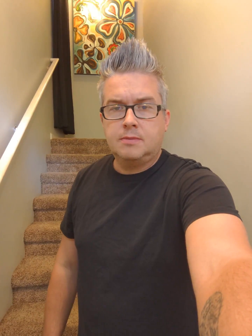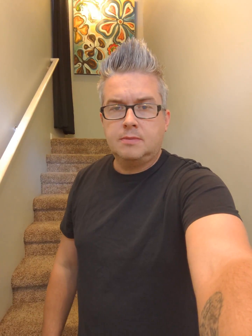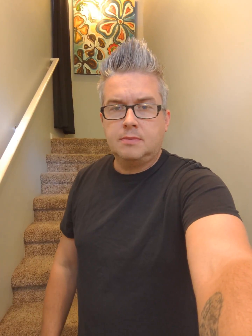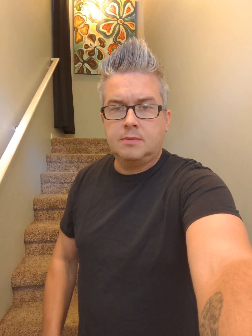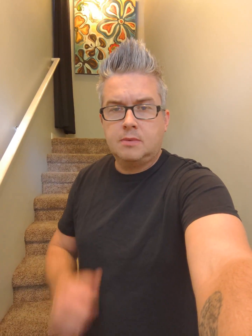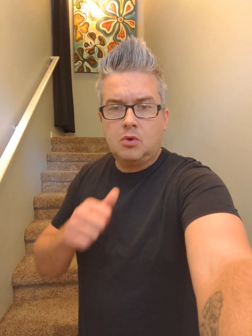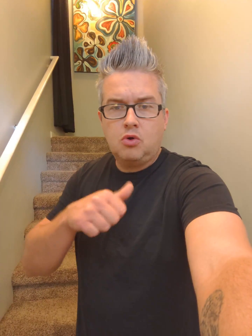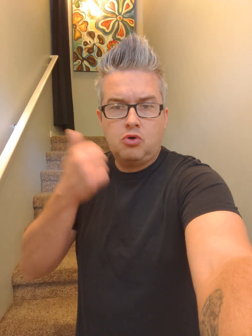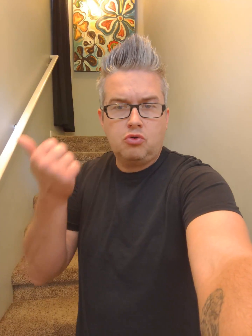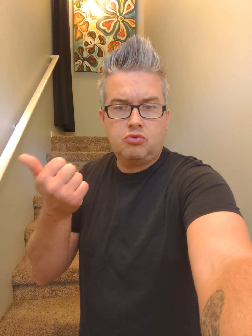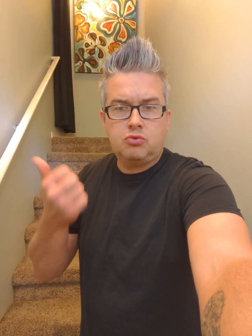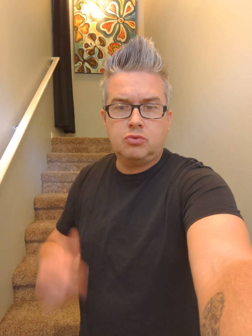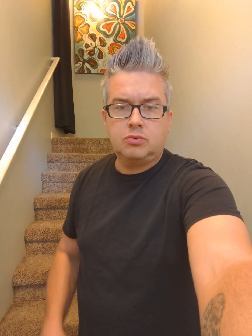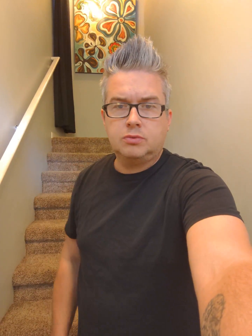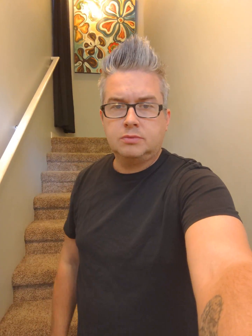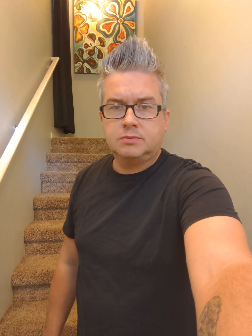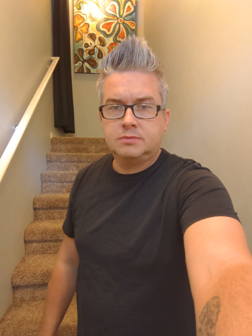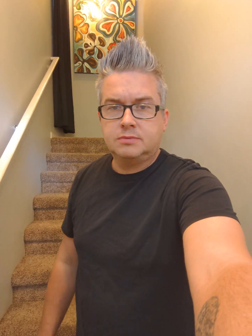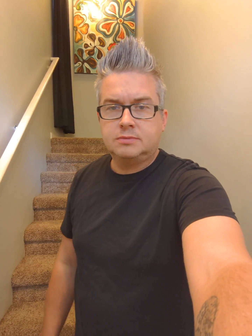other